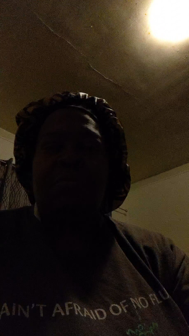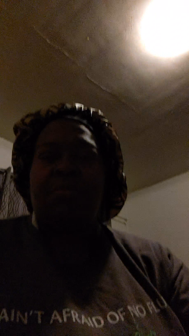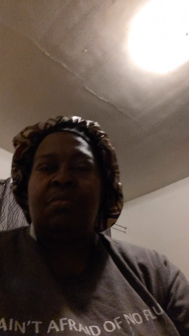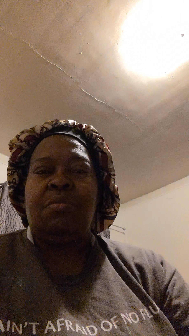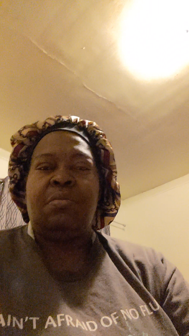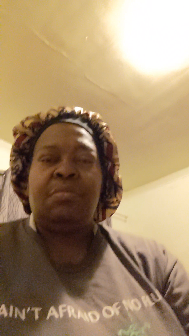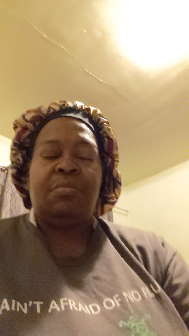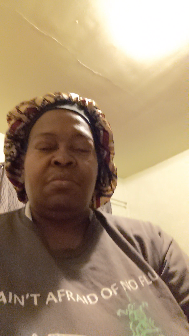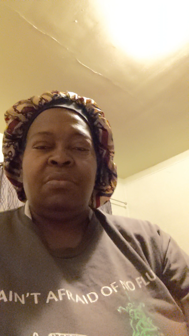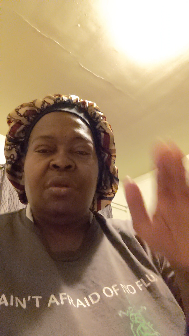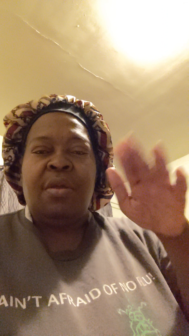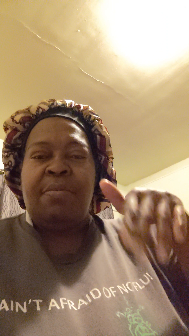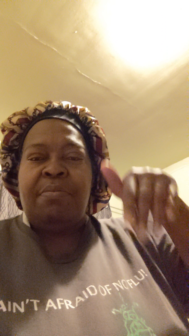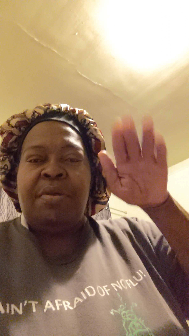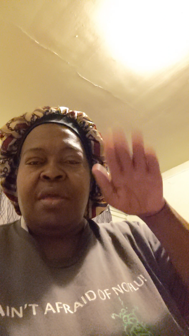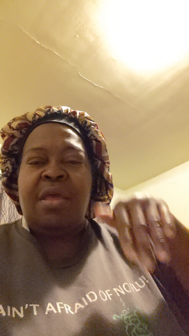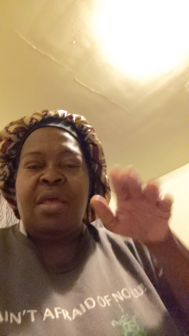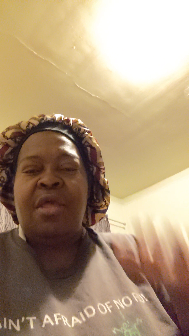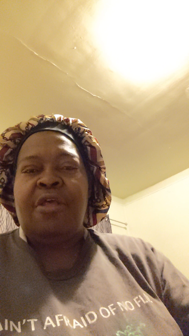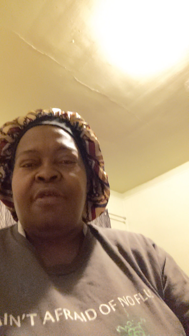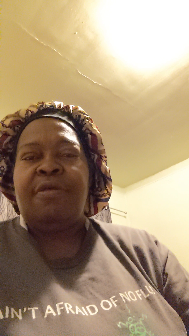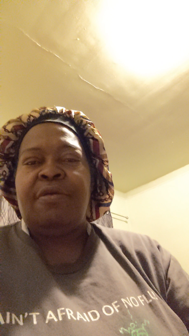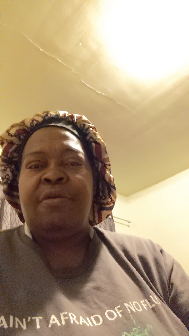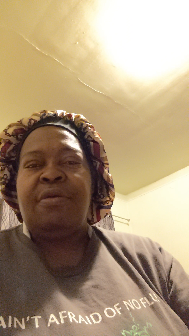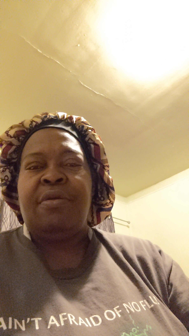paint